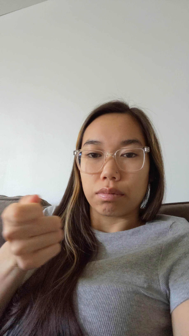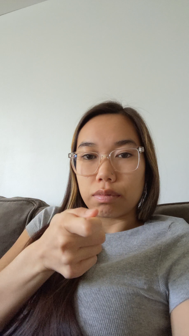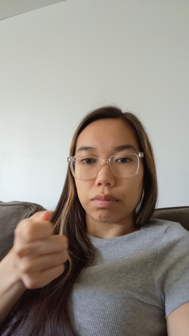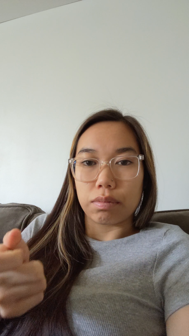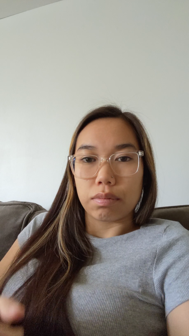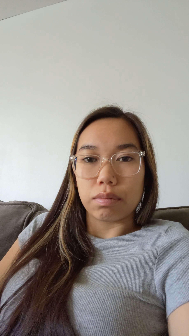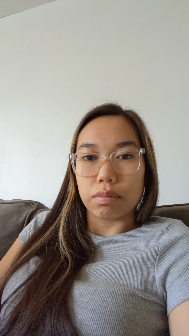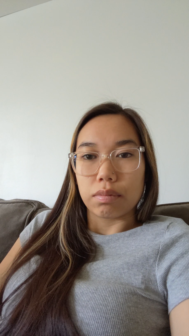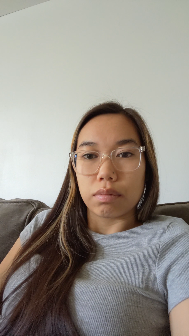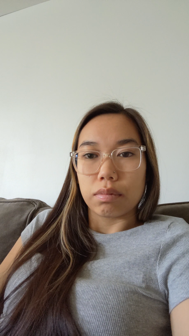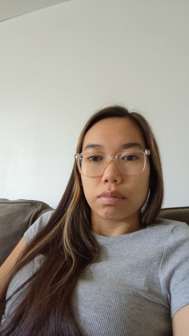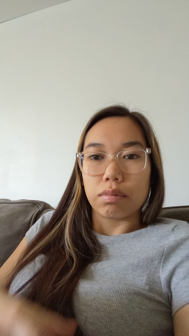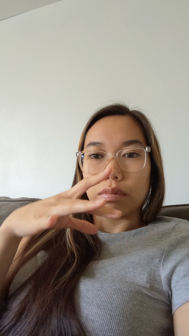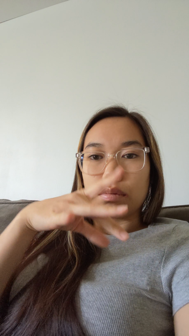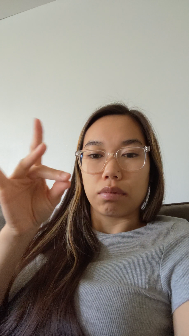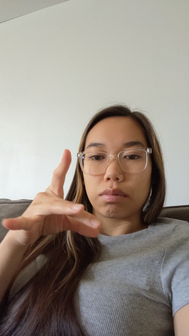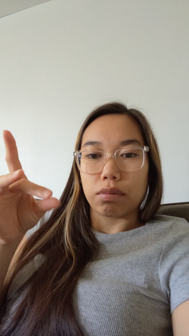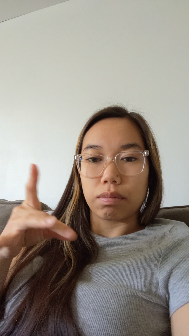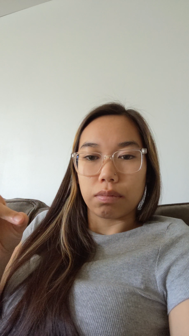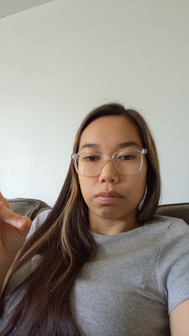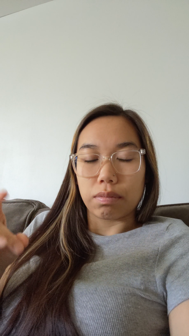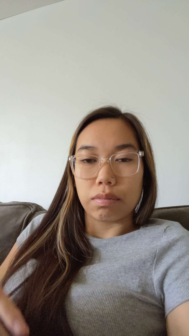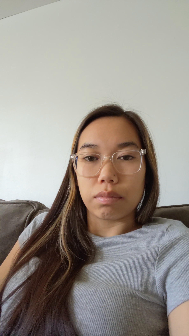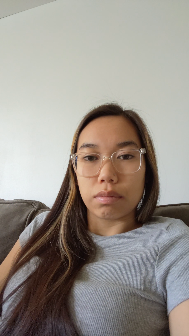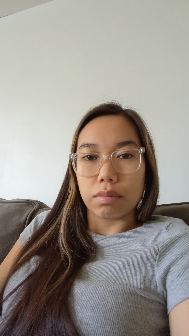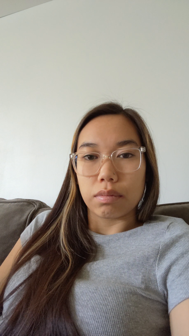choose